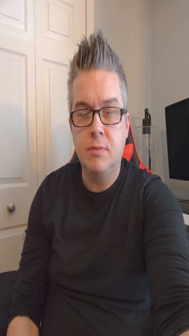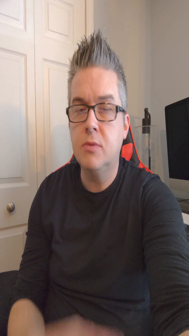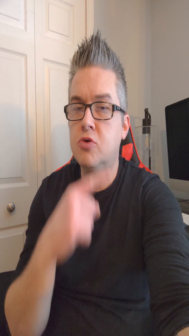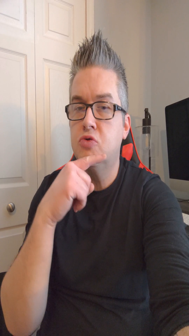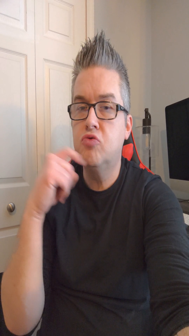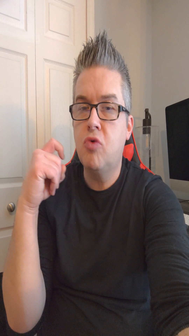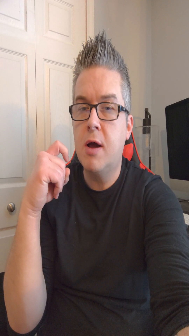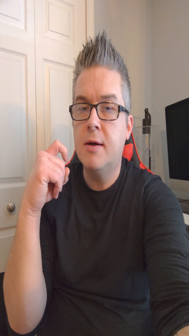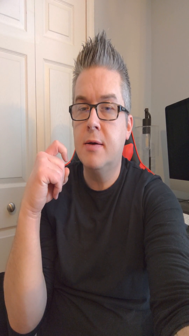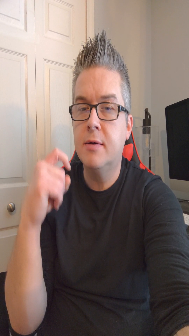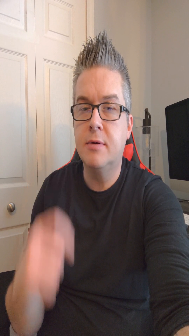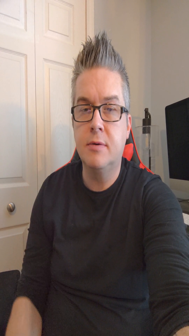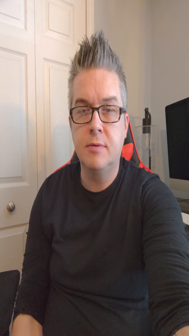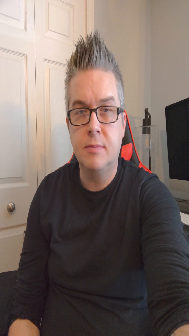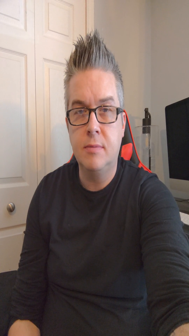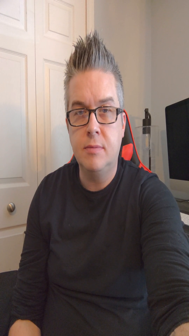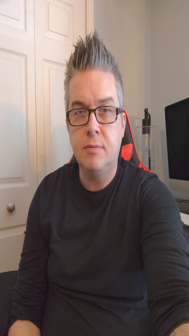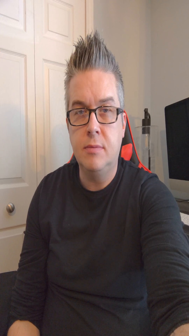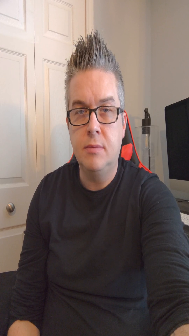dry